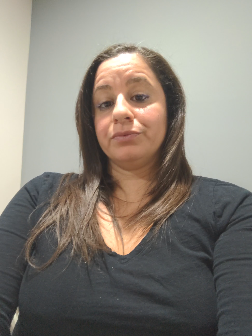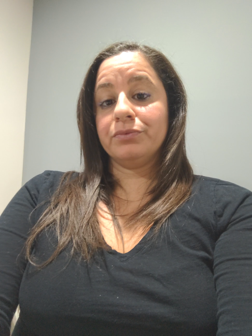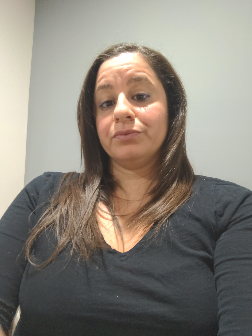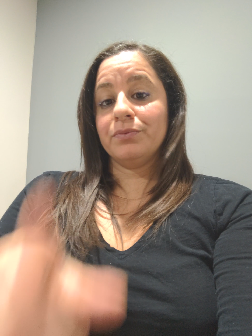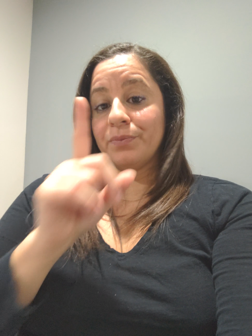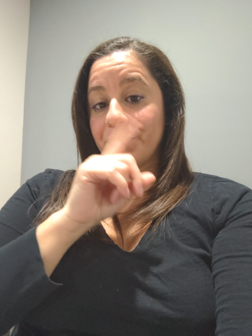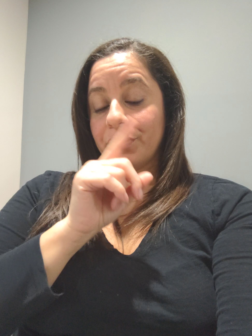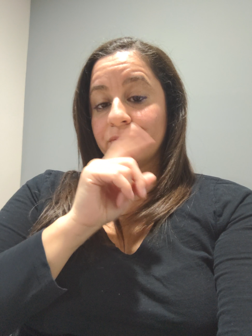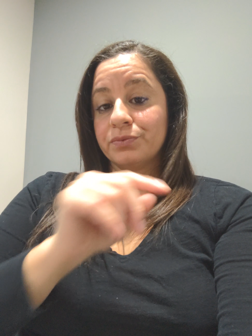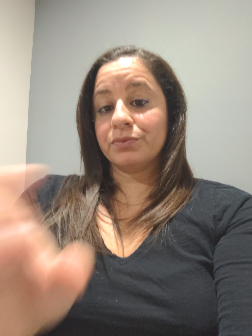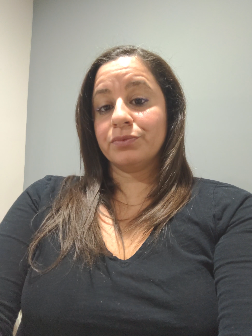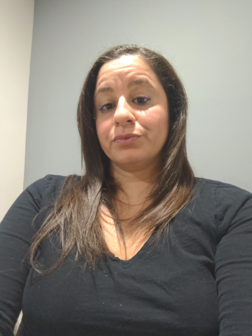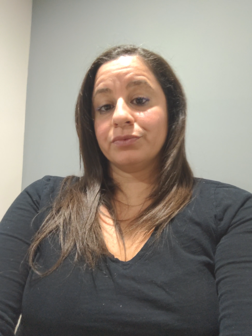mouse